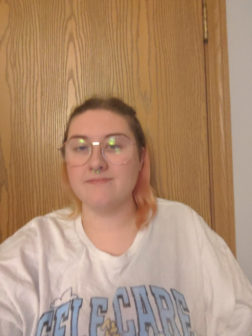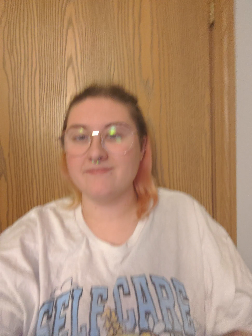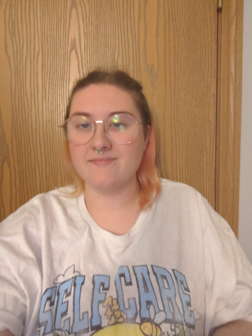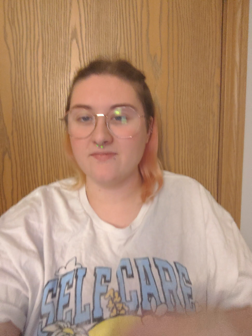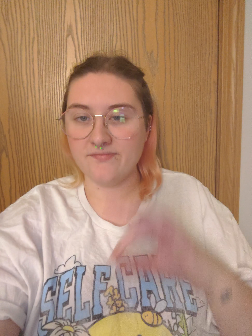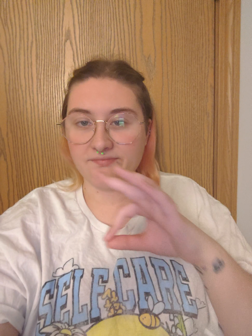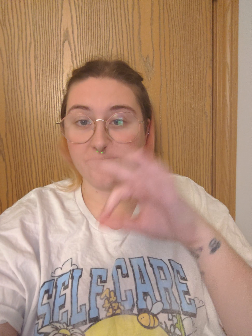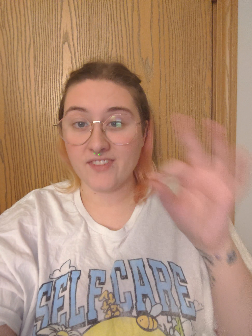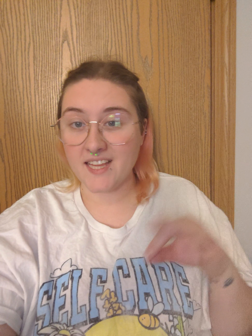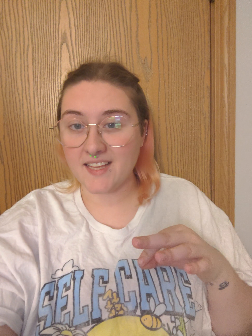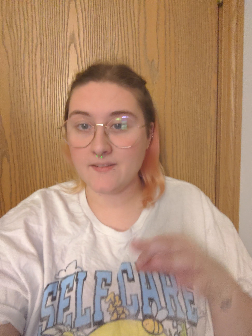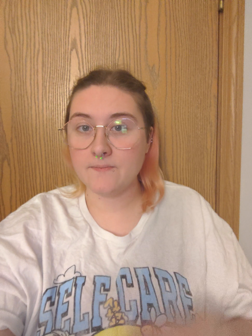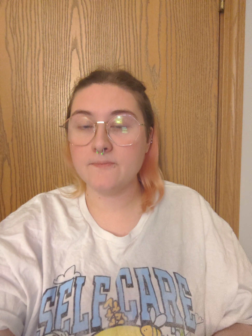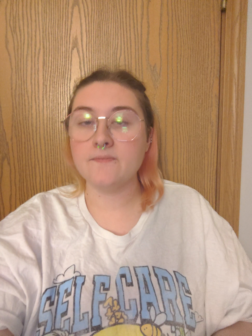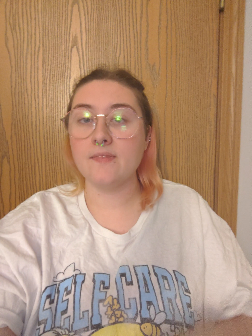feet